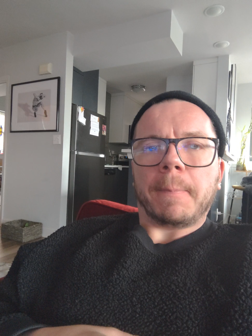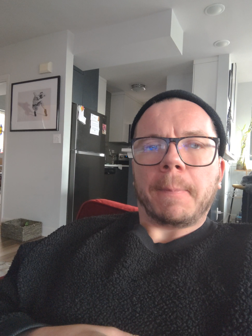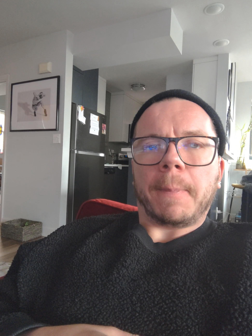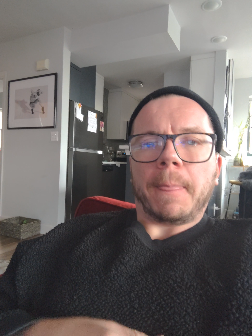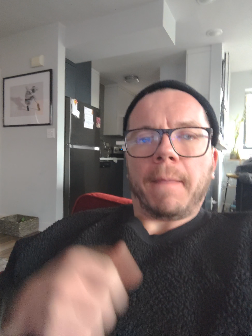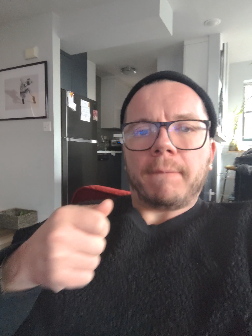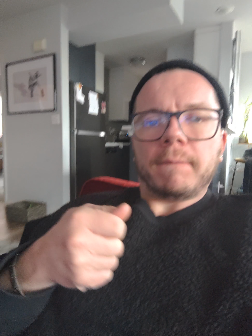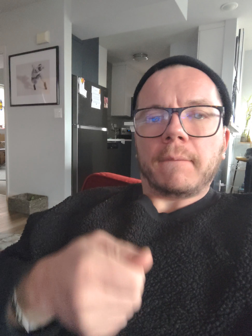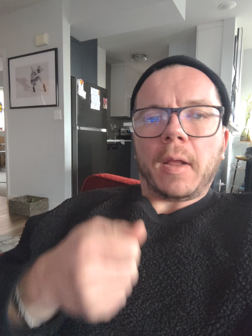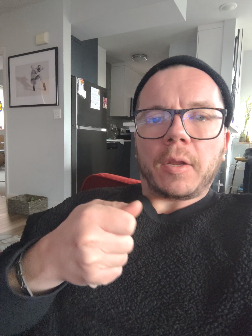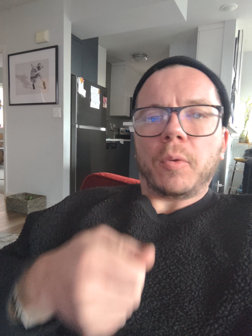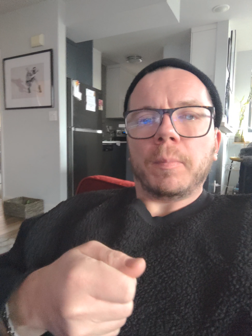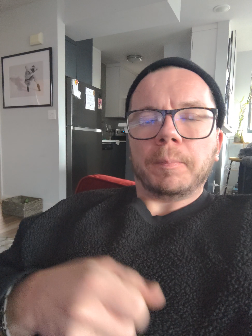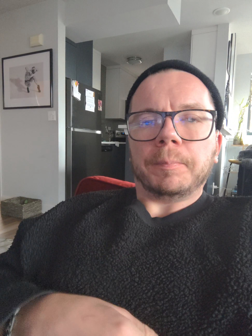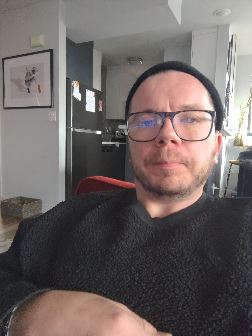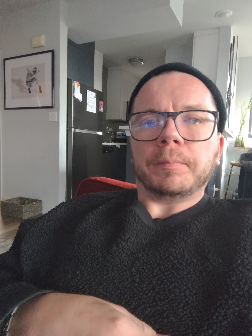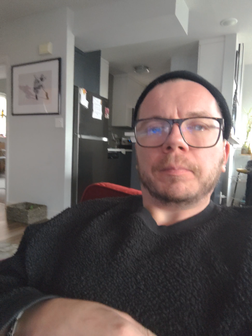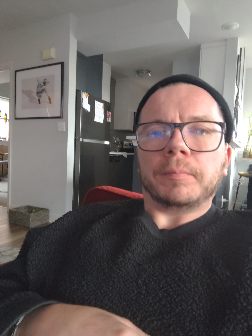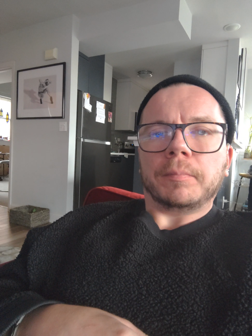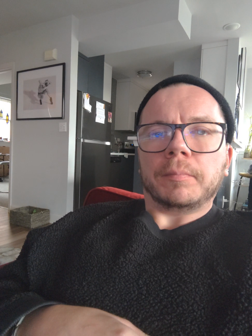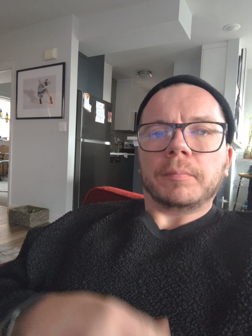vacuum